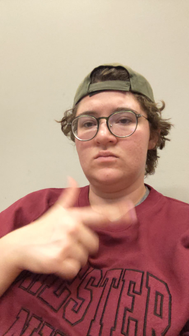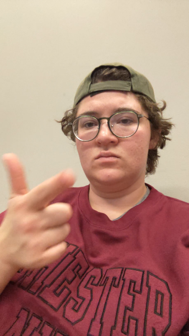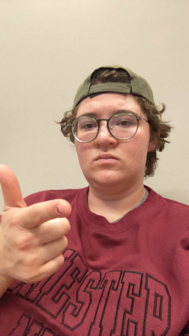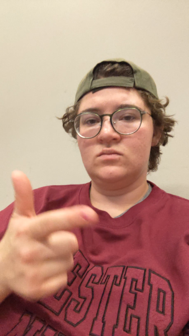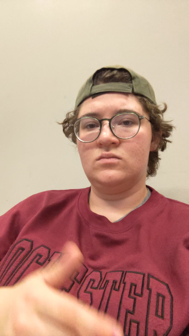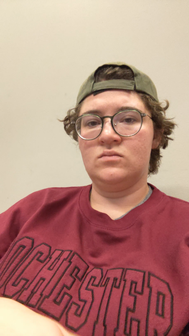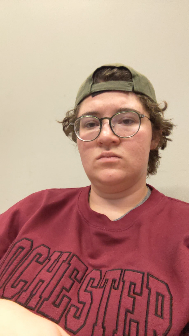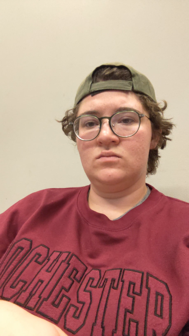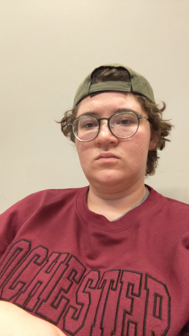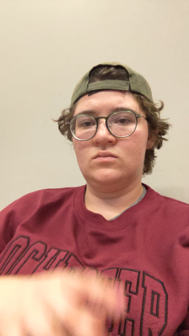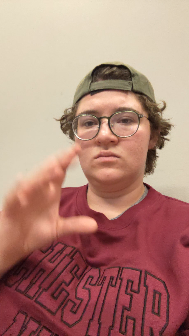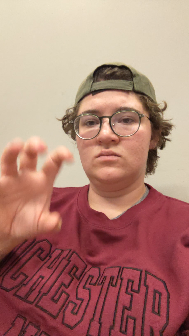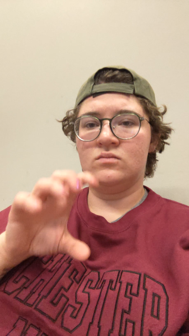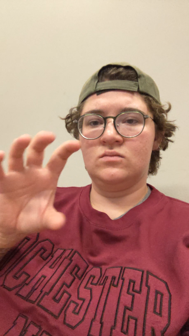climb